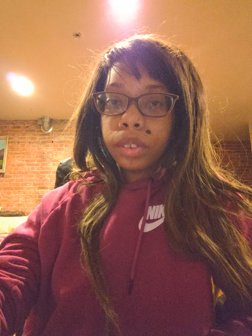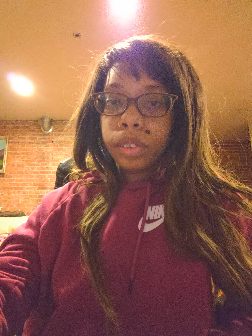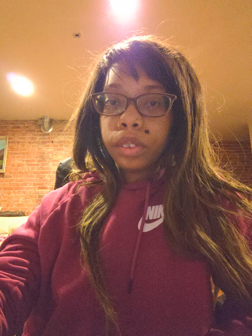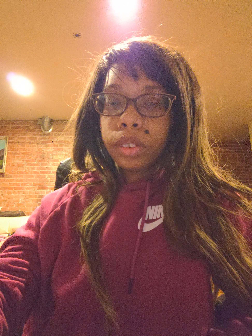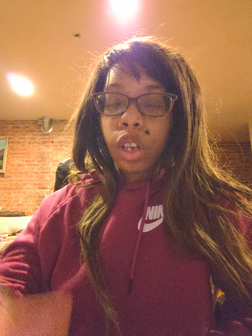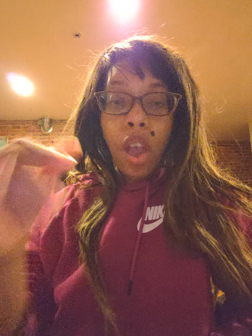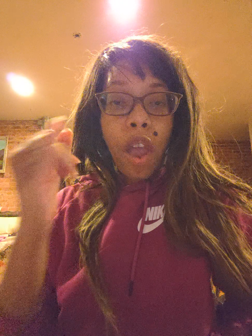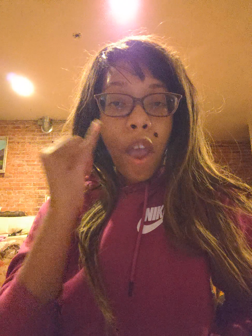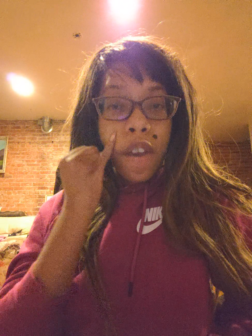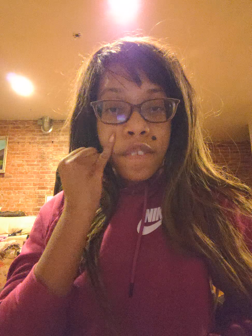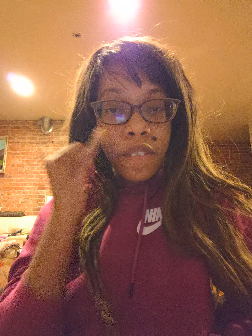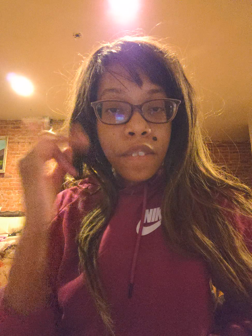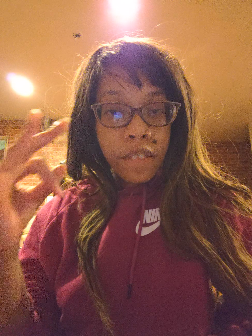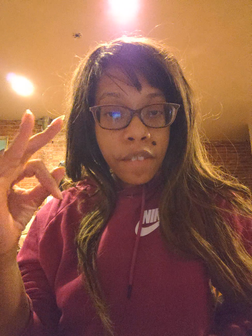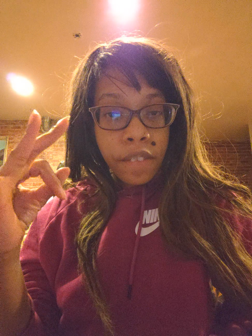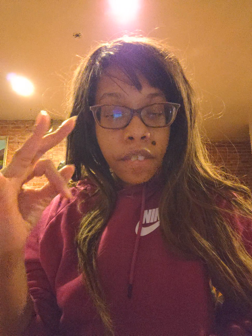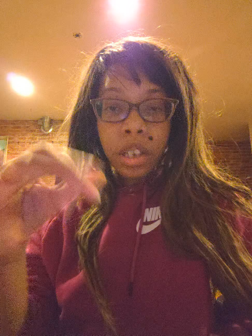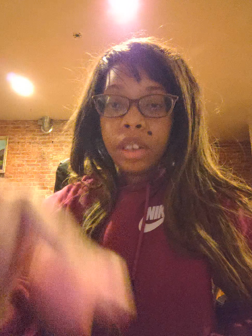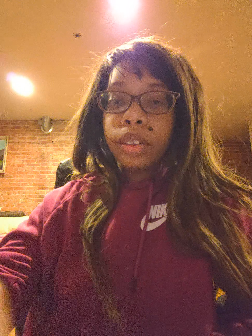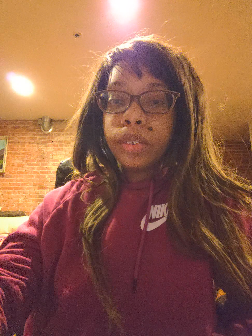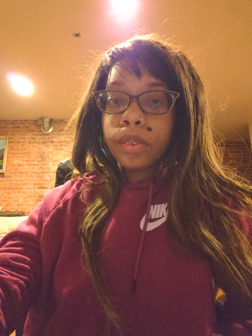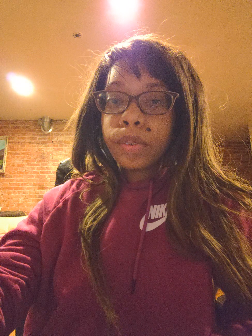if